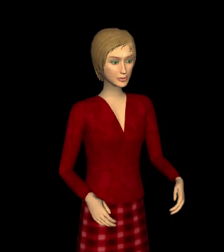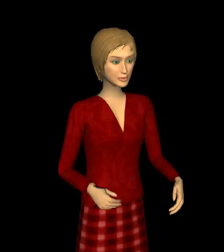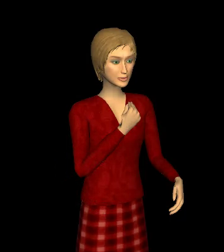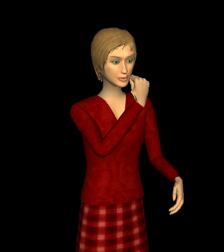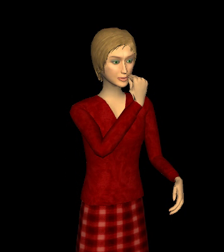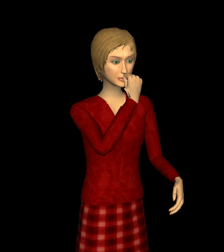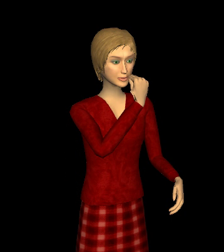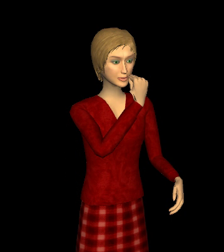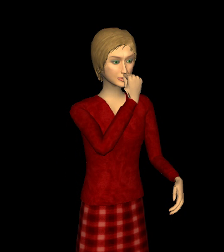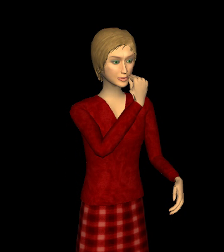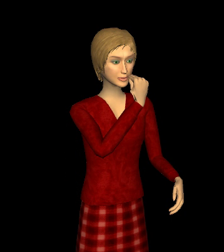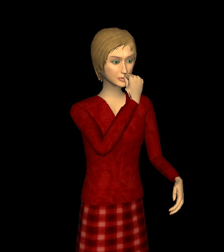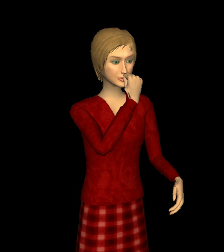طعام